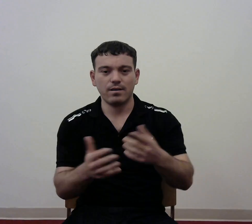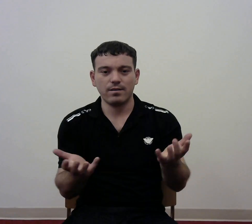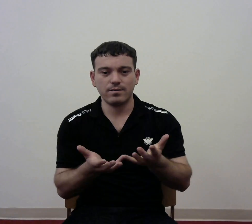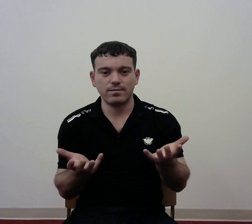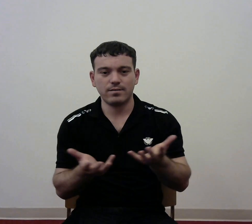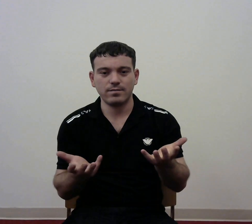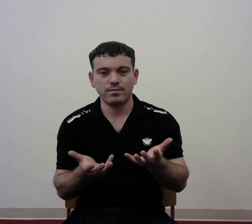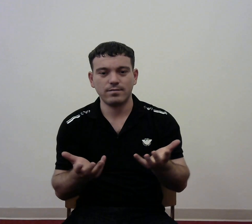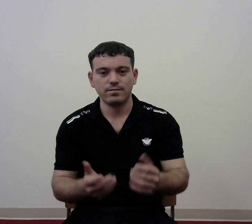nədir